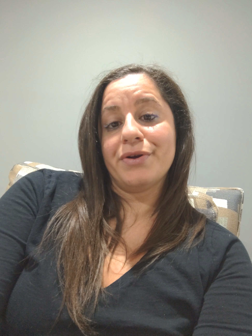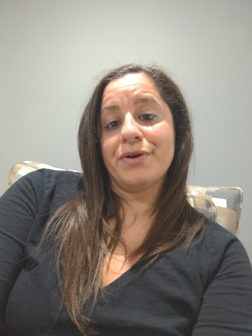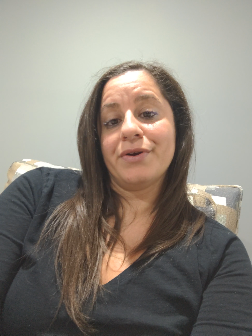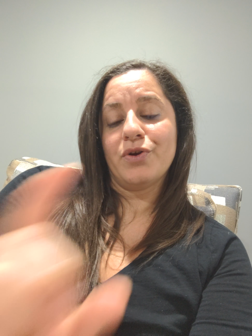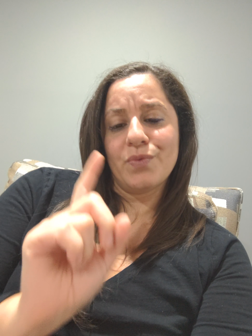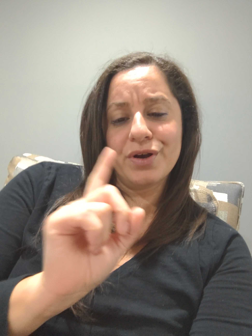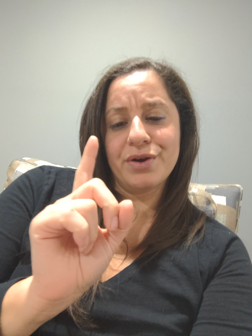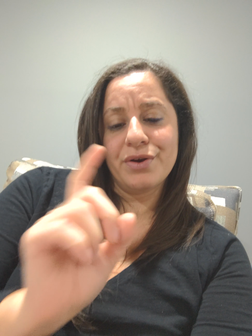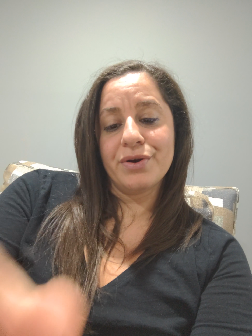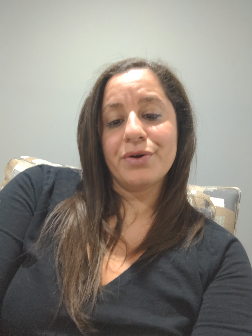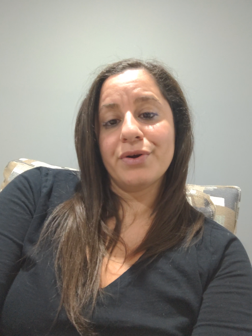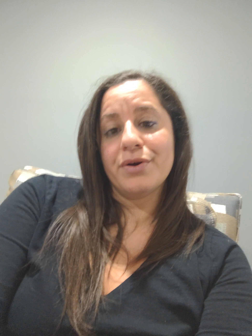where